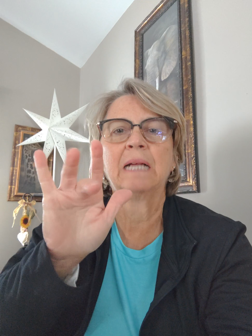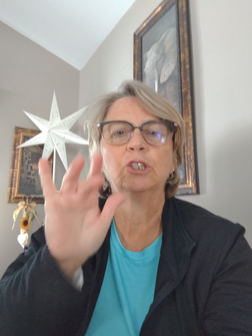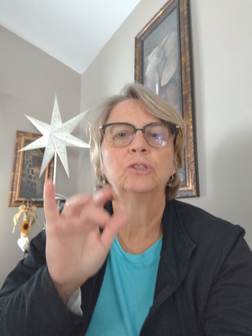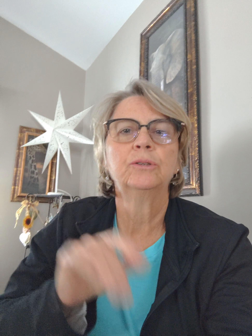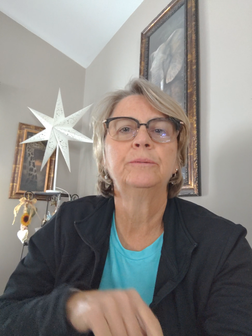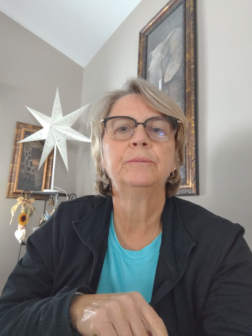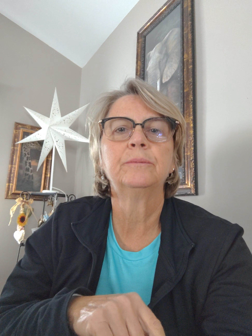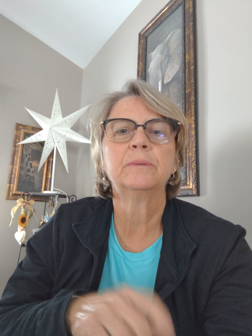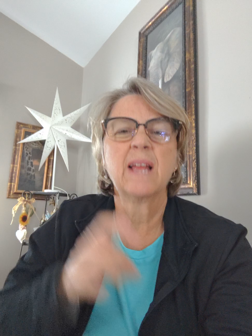touch